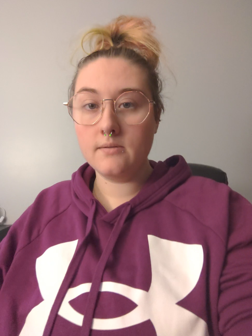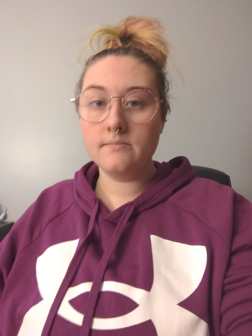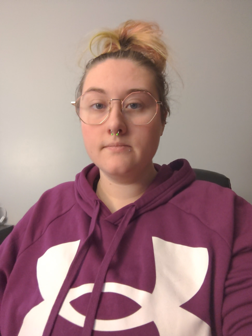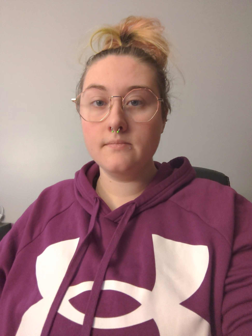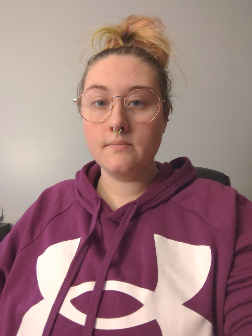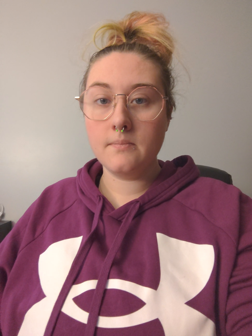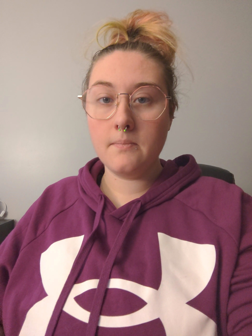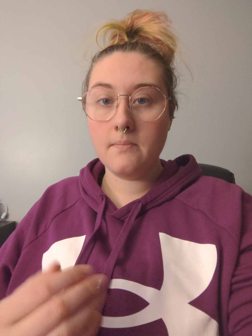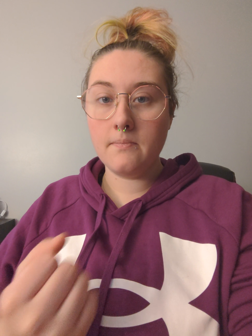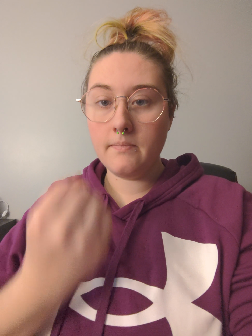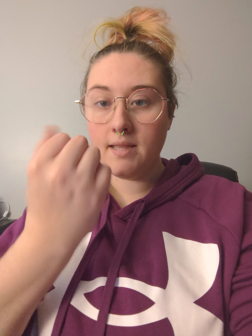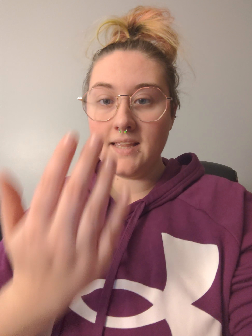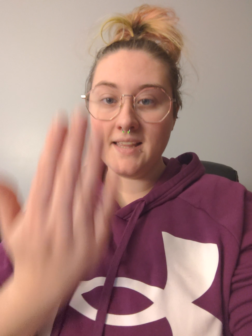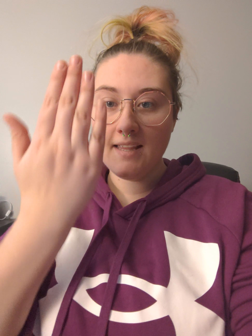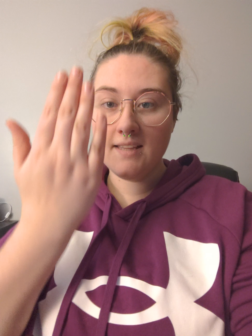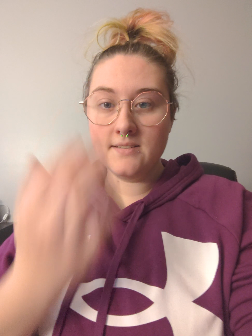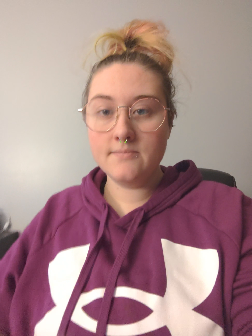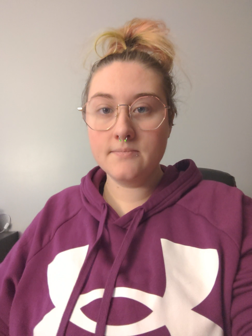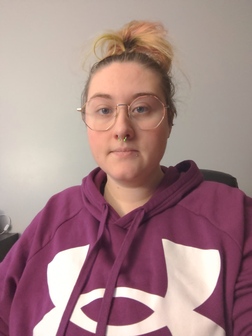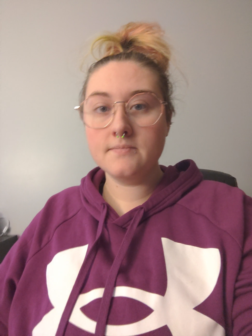mitten